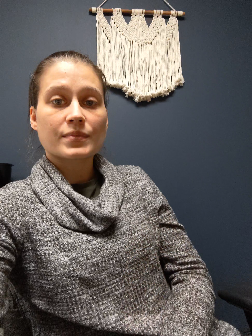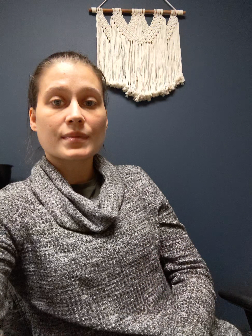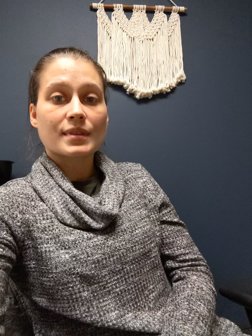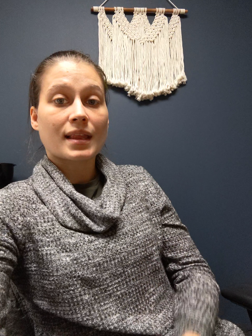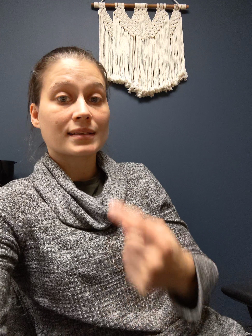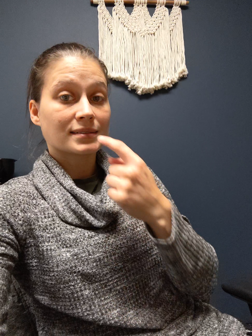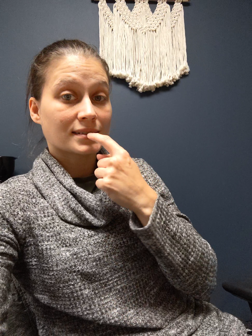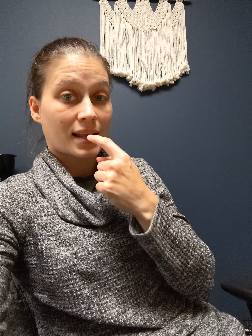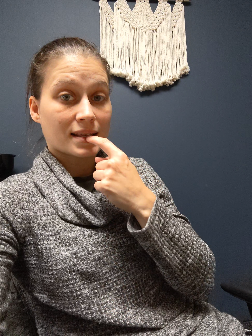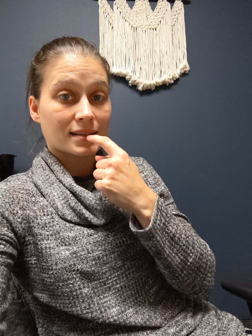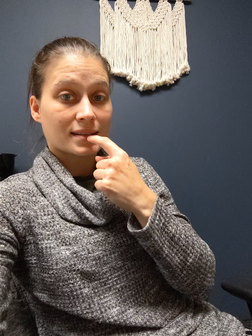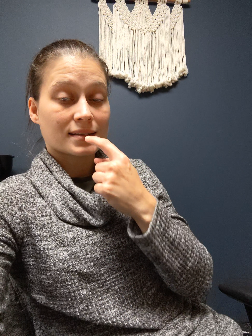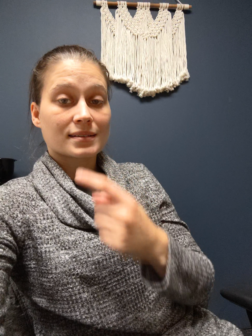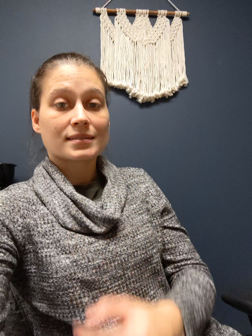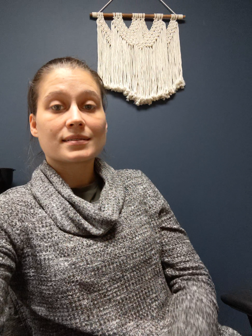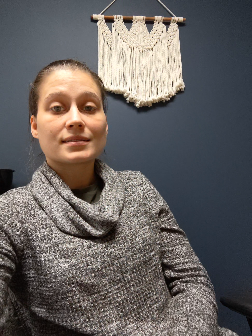tongue